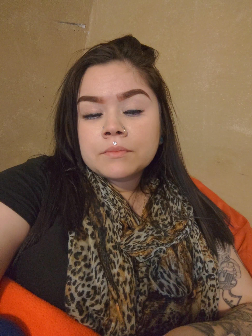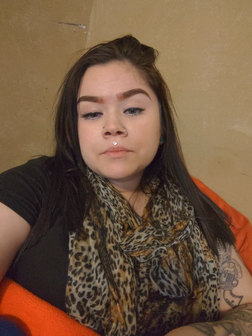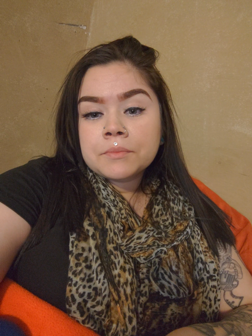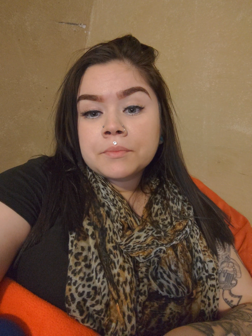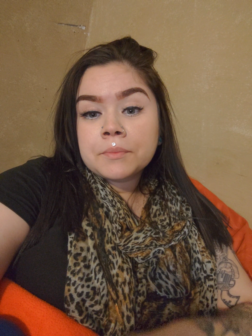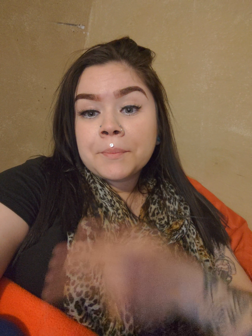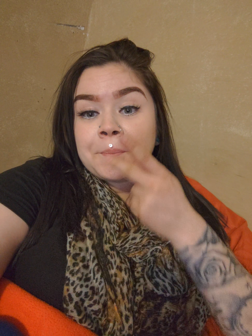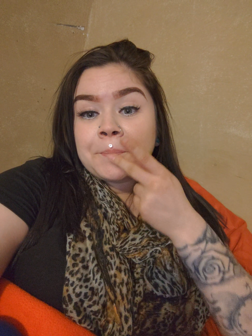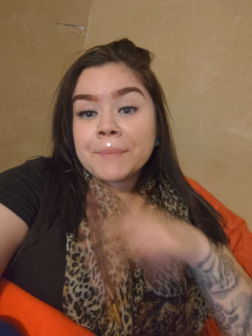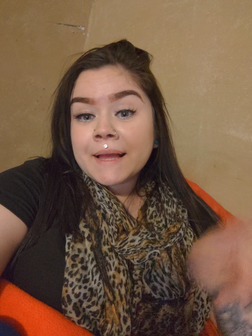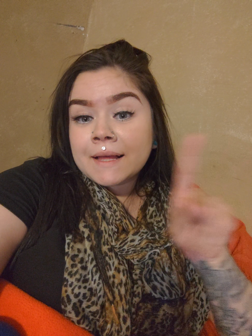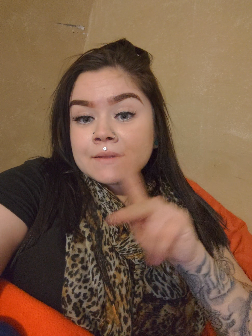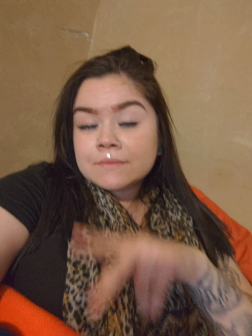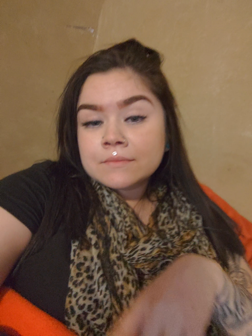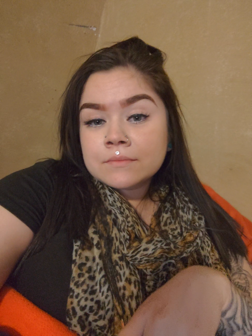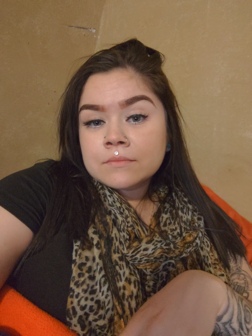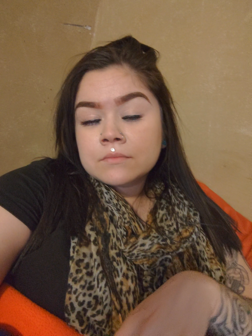pen